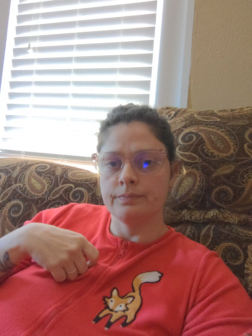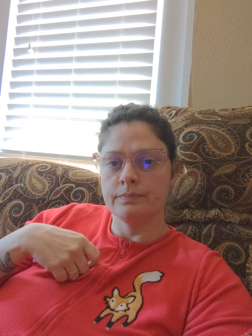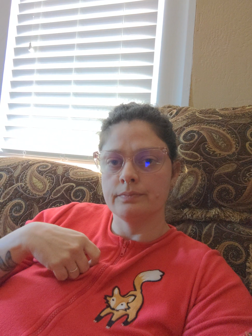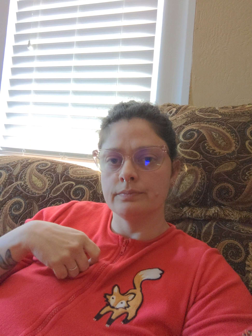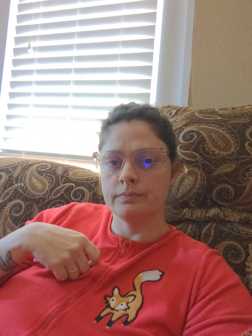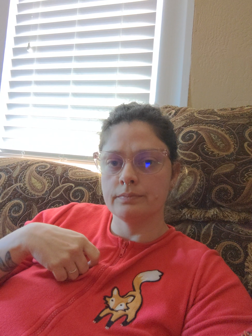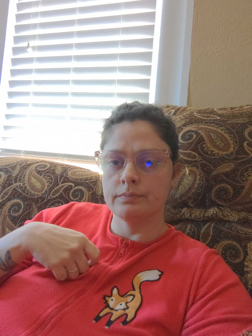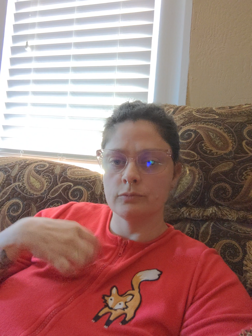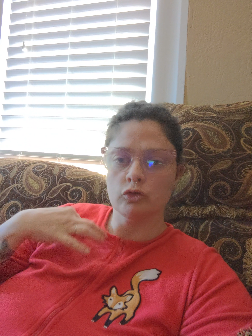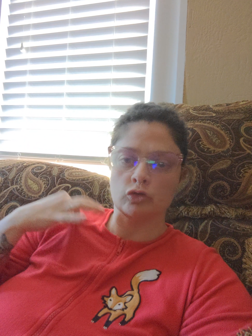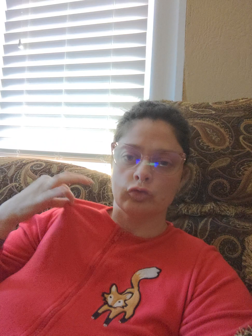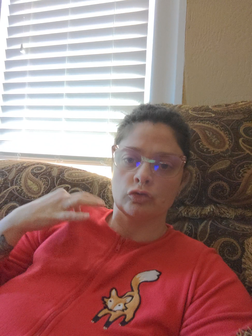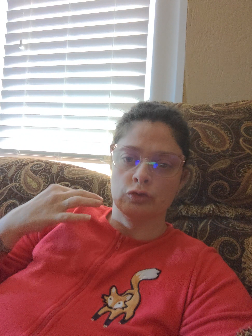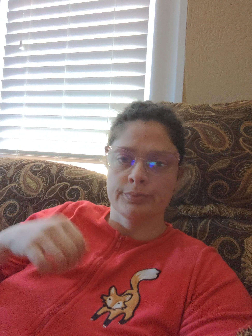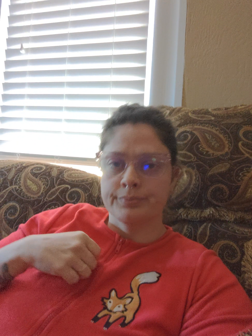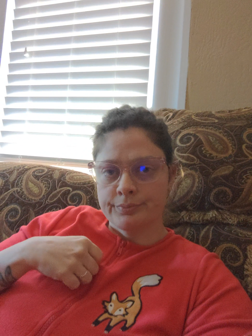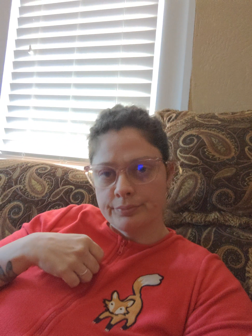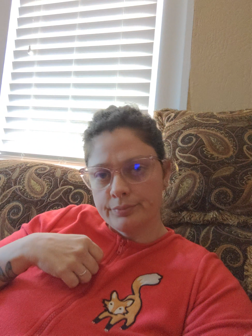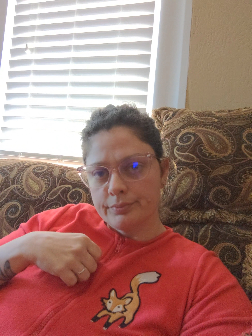shirt